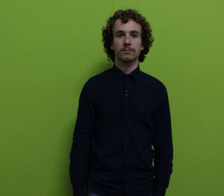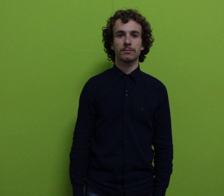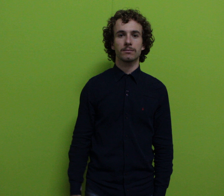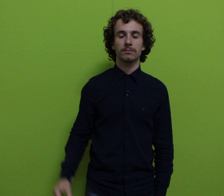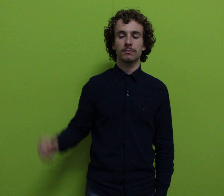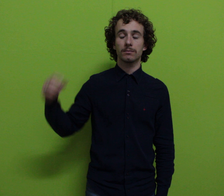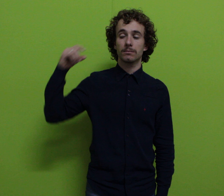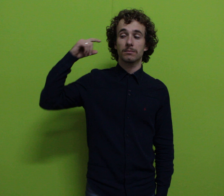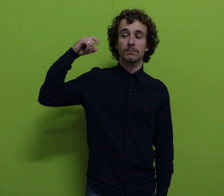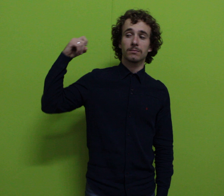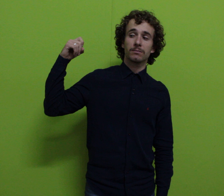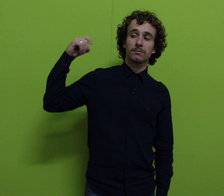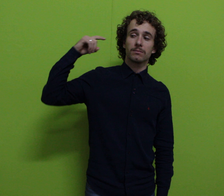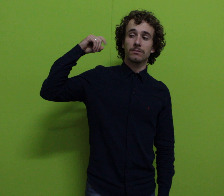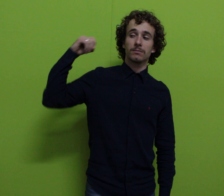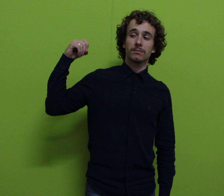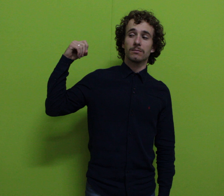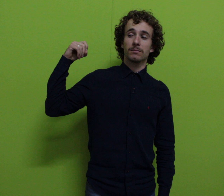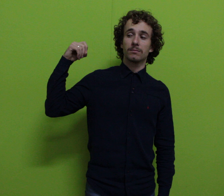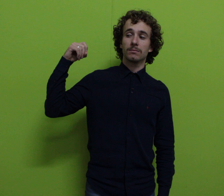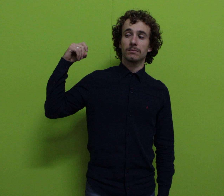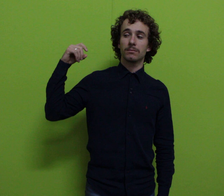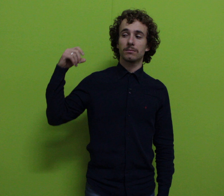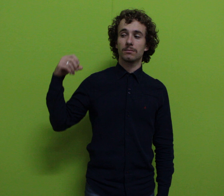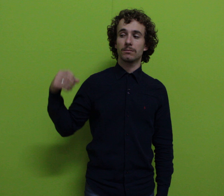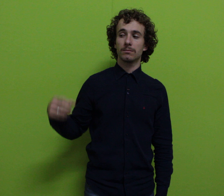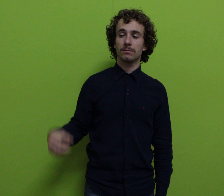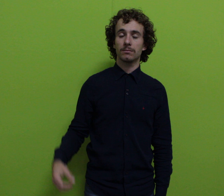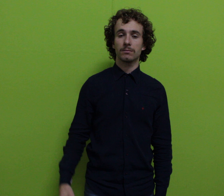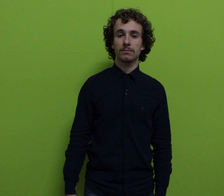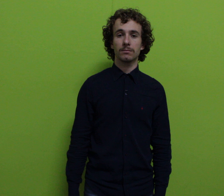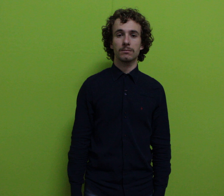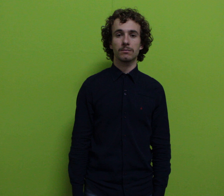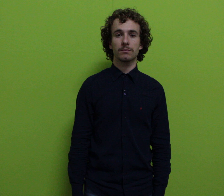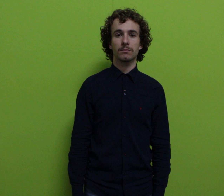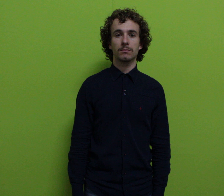barulho